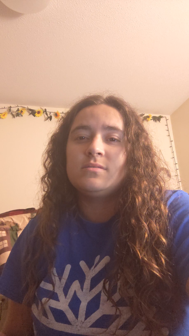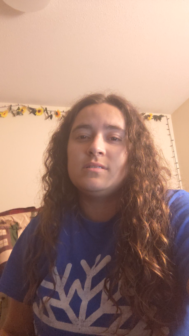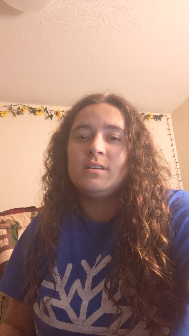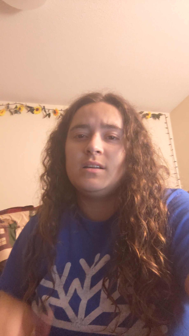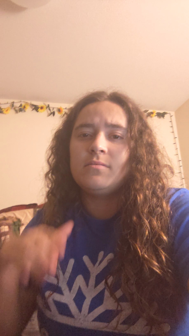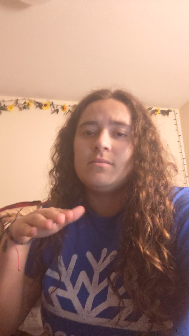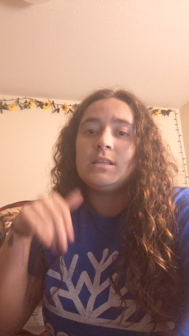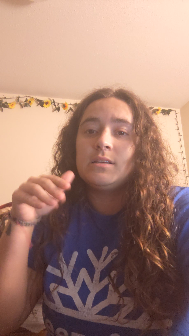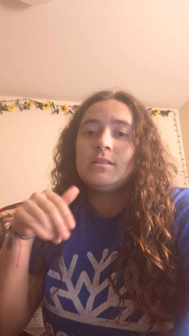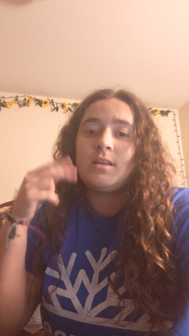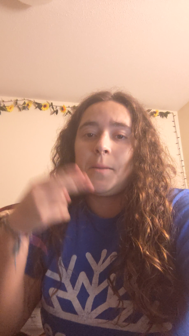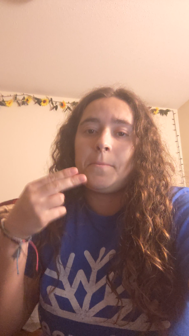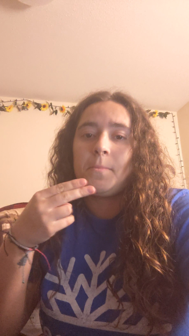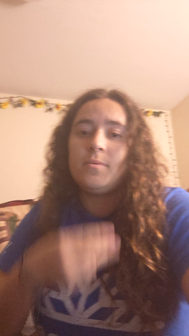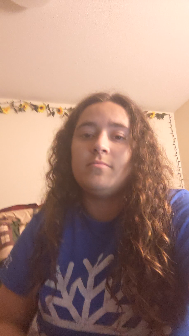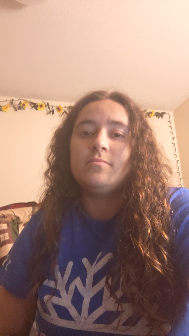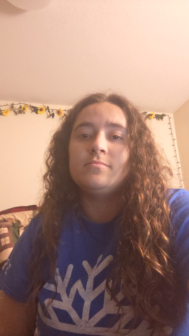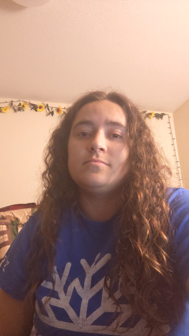pet's name